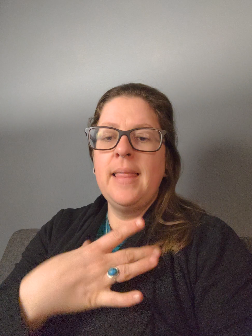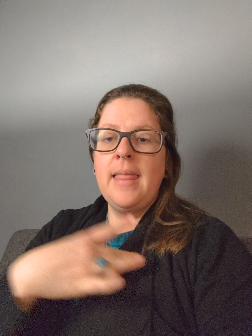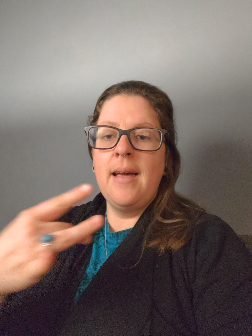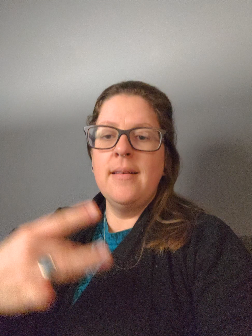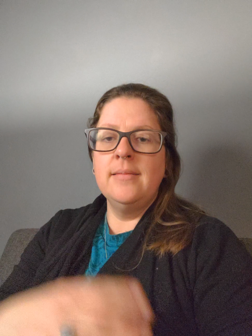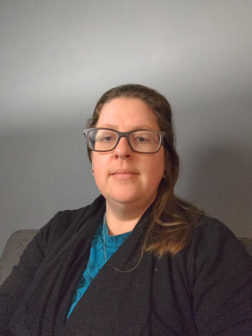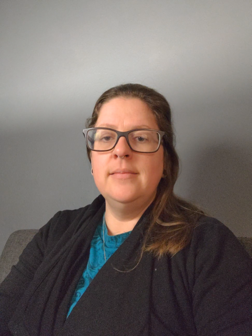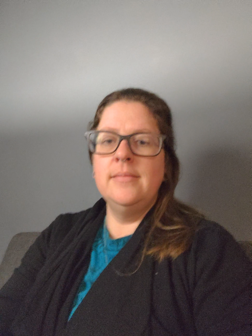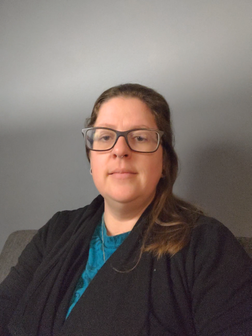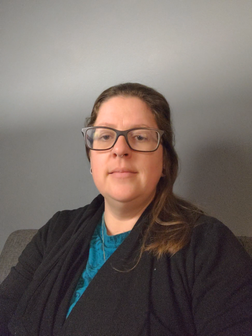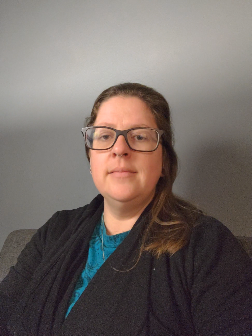like